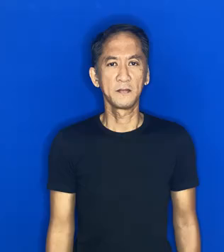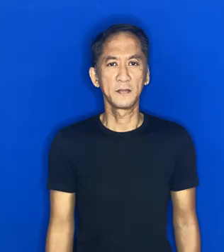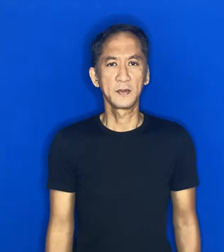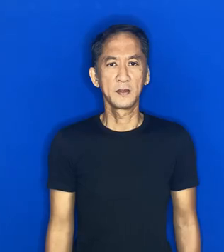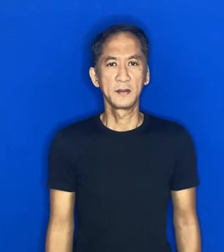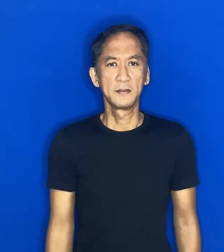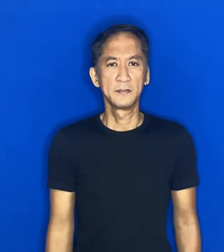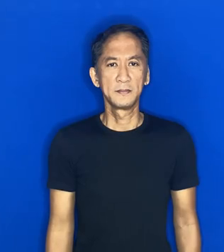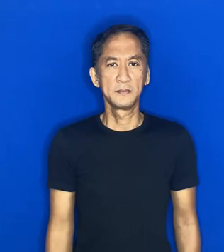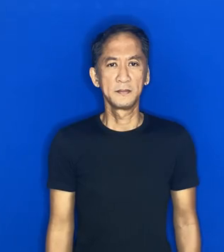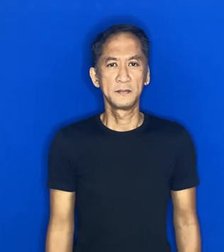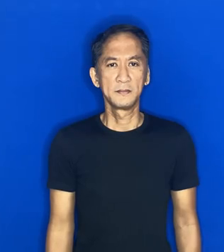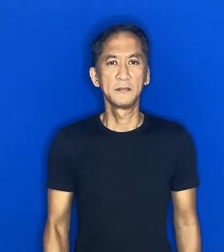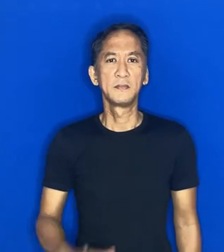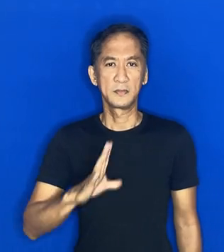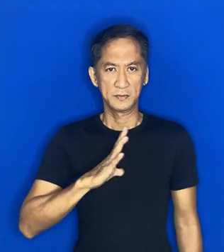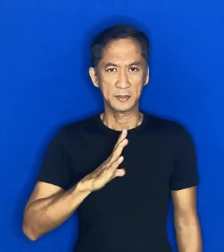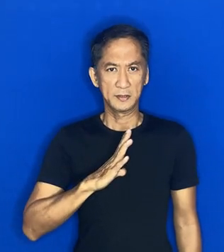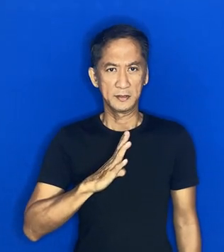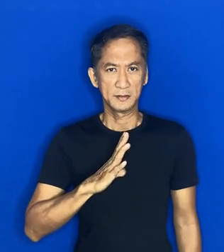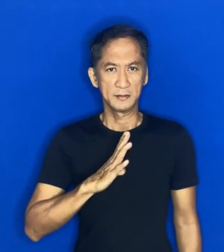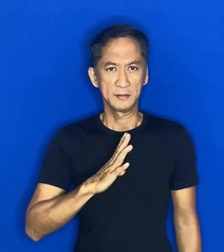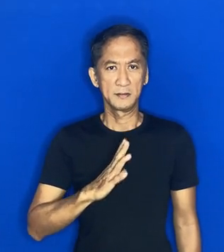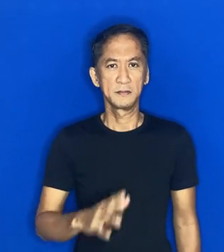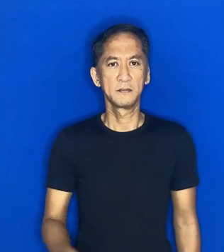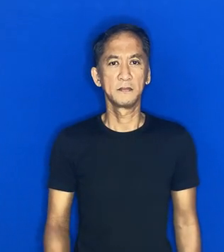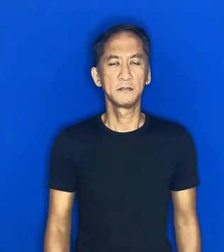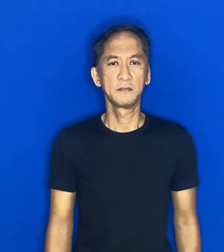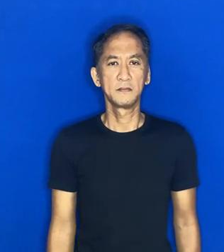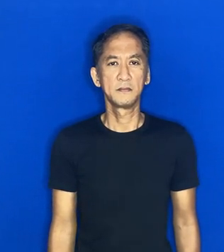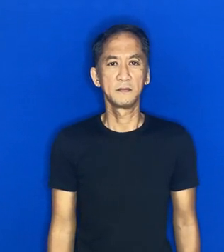im fine